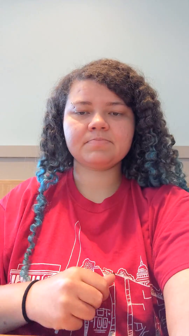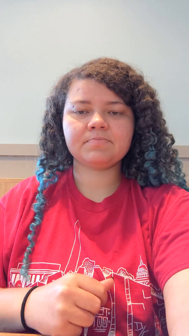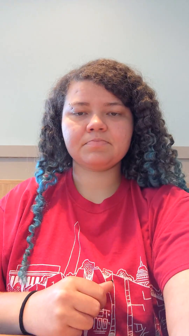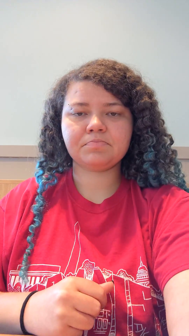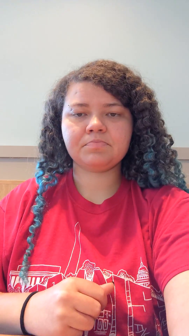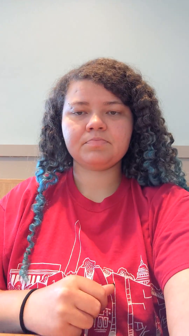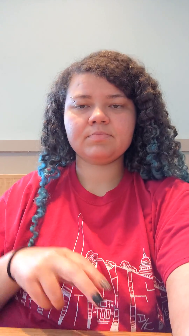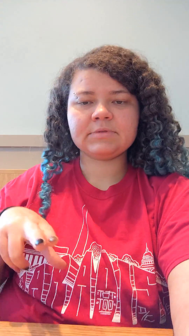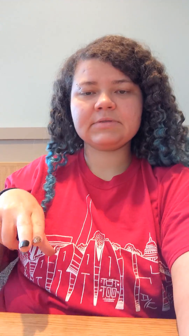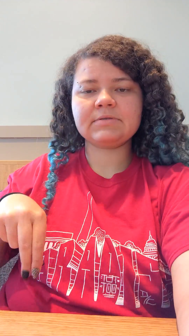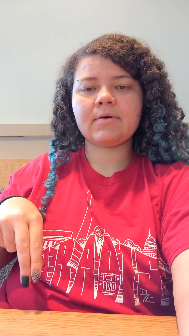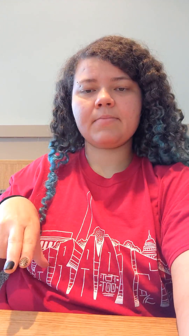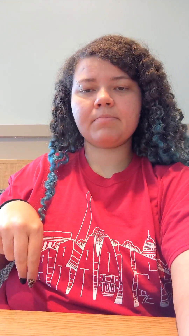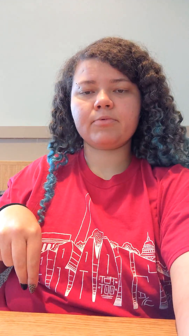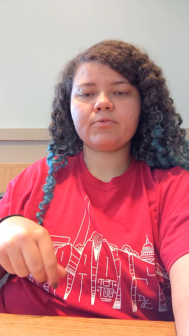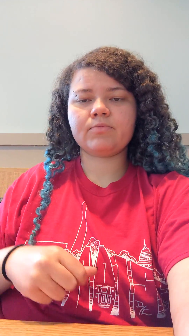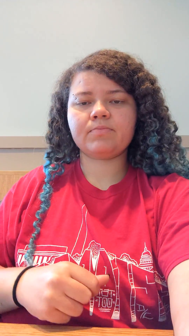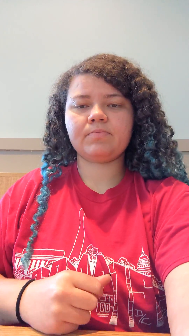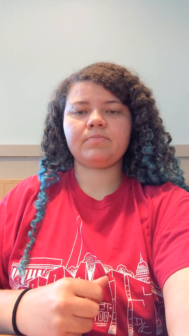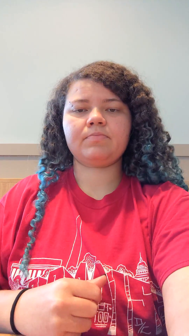diaper